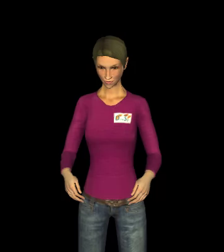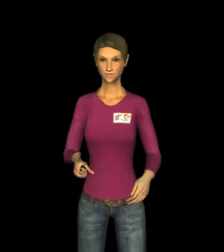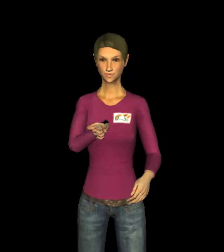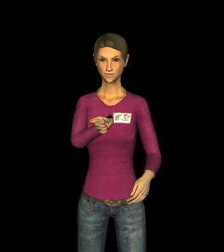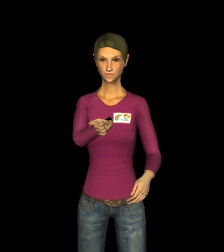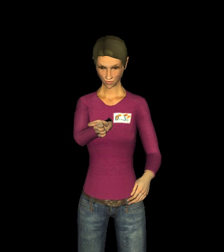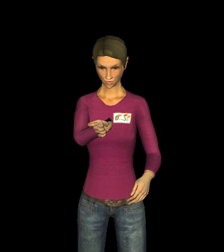كلمة